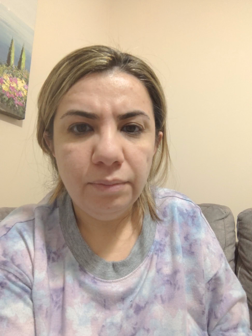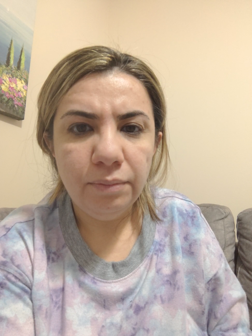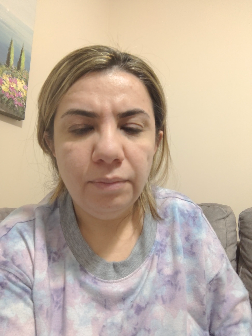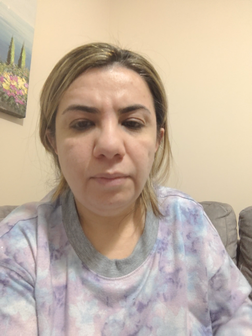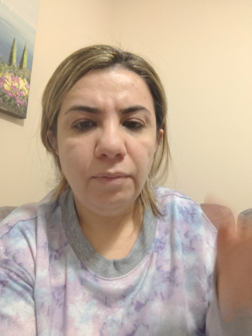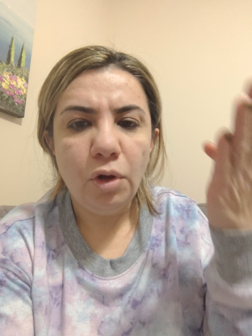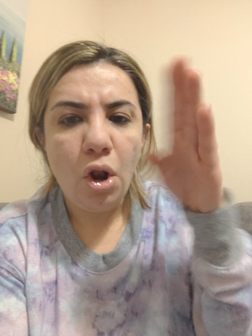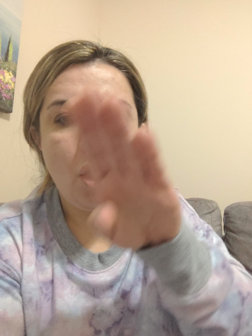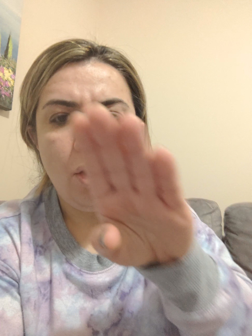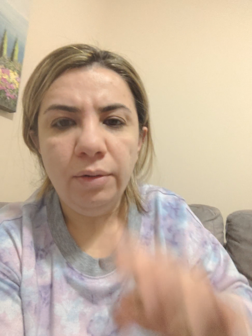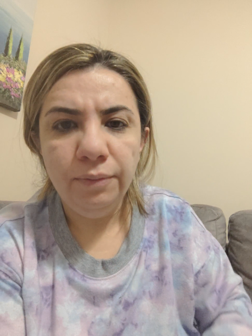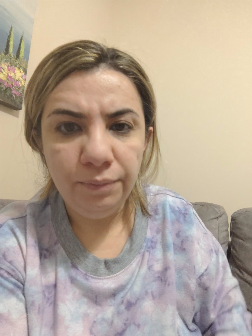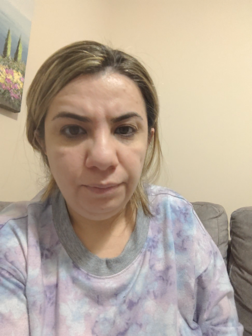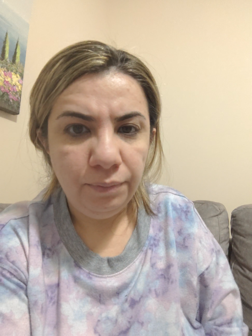close